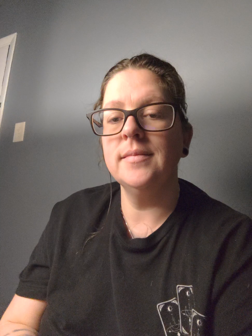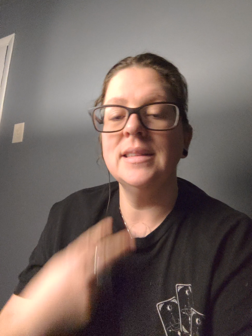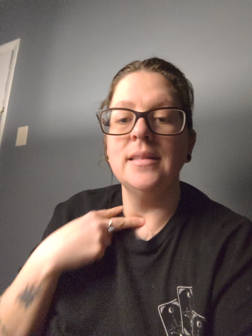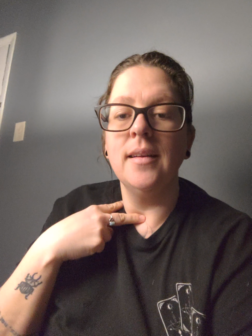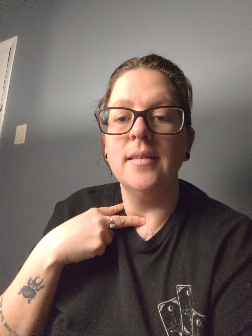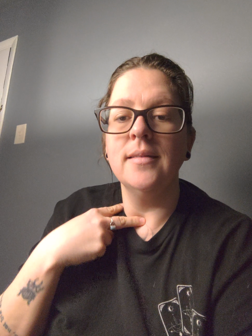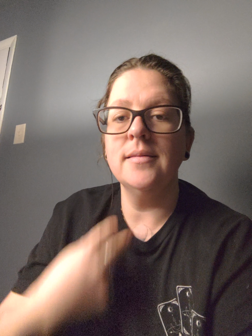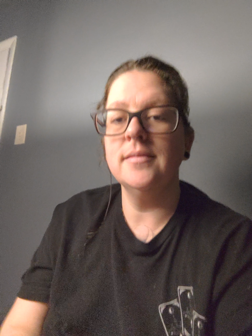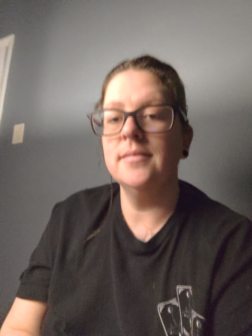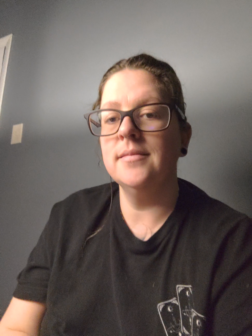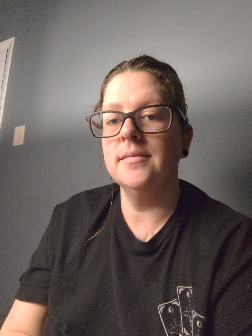stuck